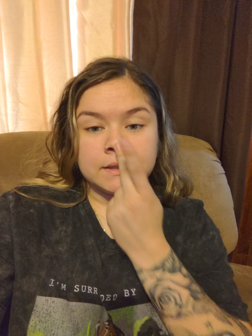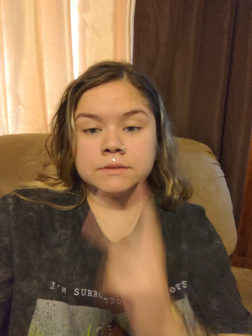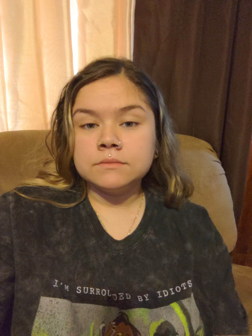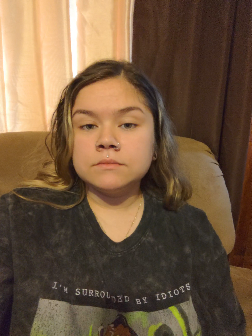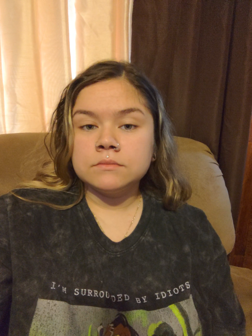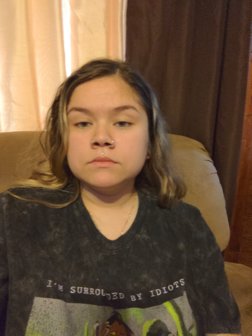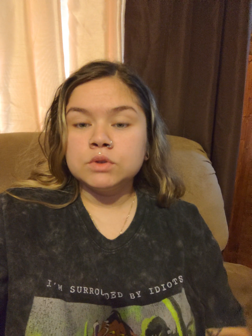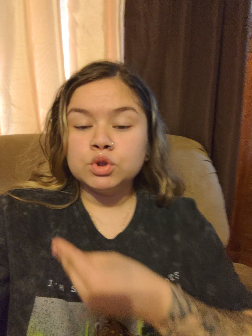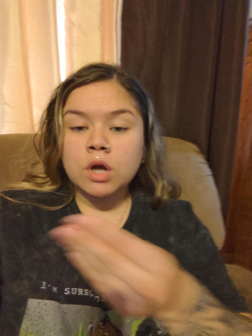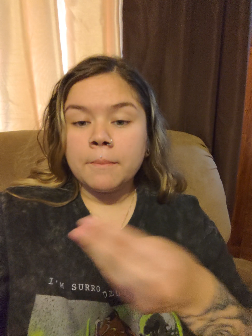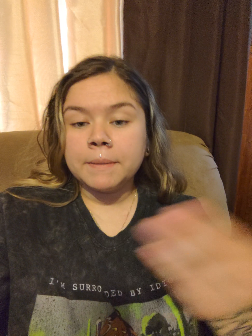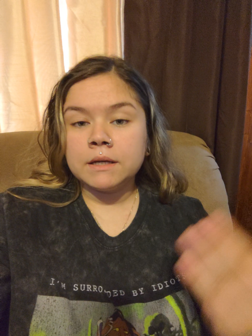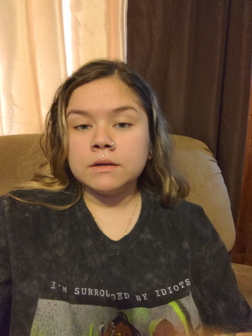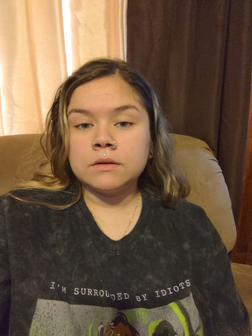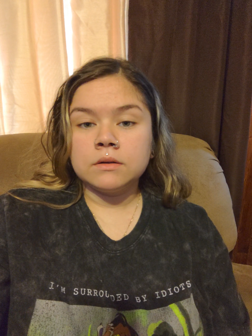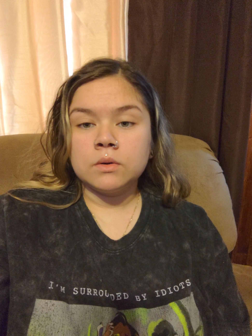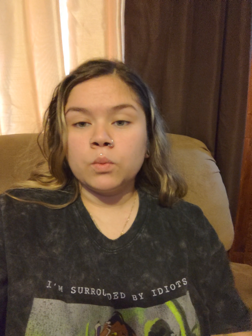shopping